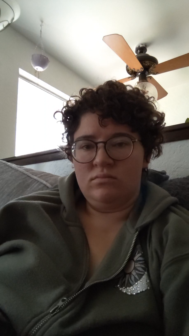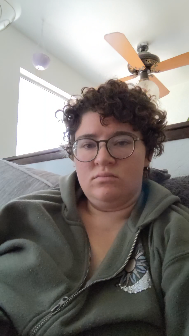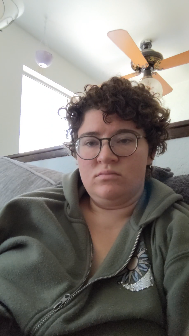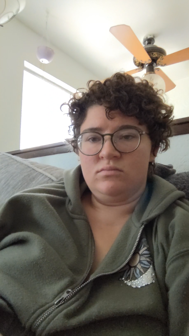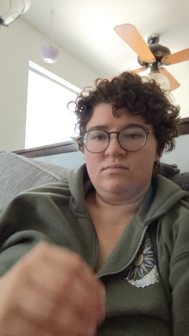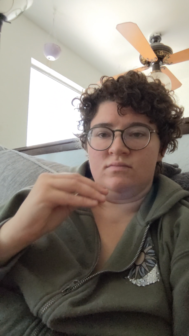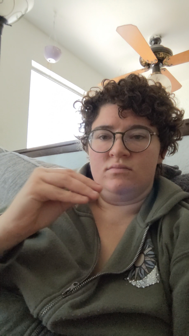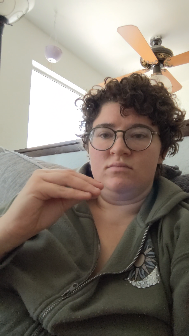fix